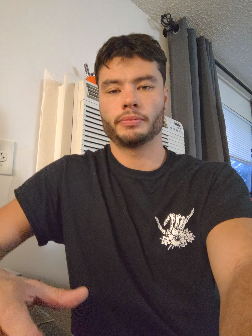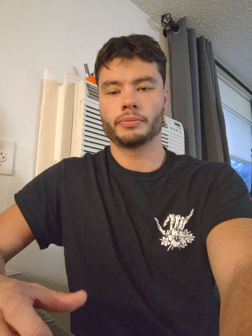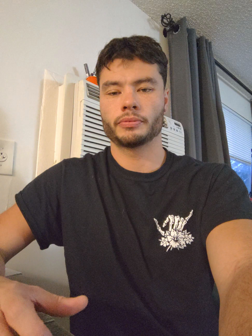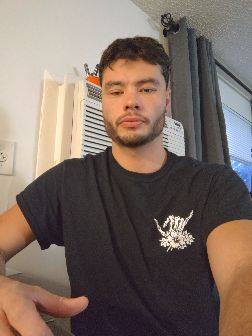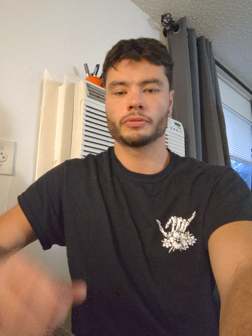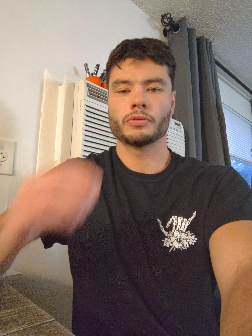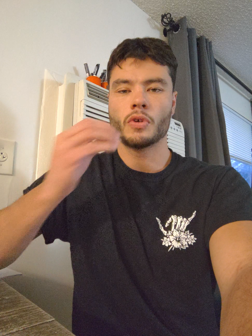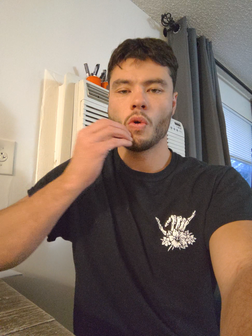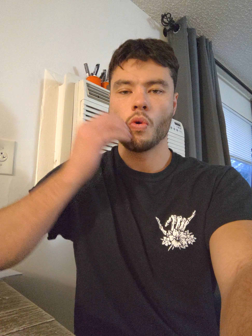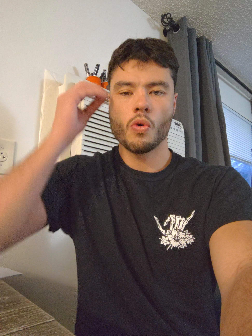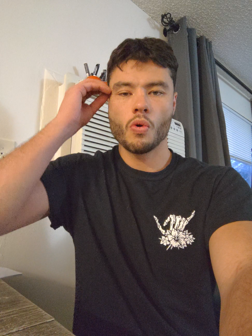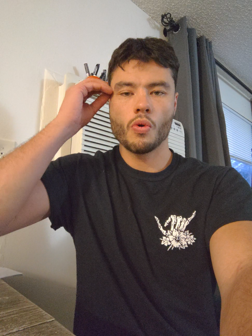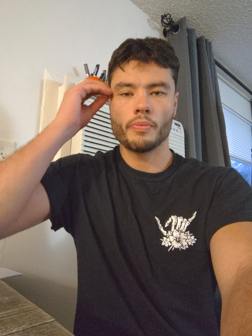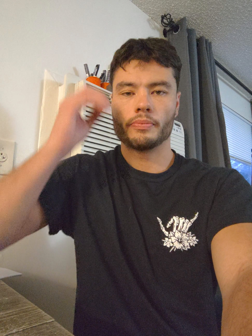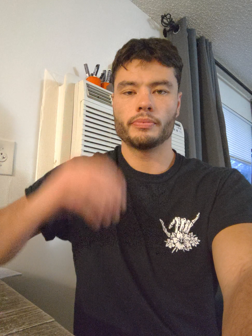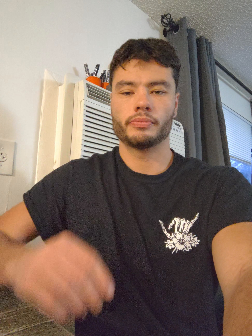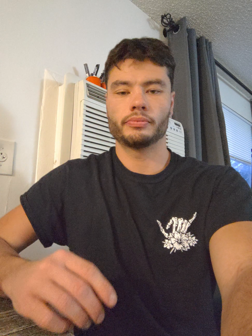home